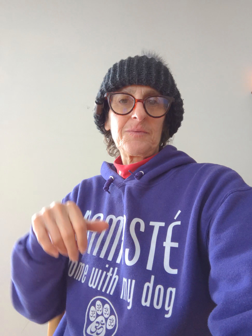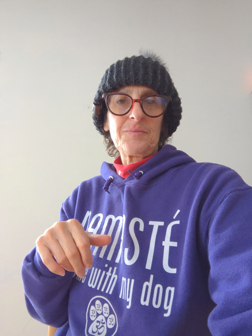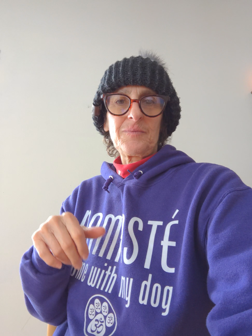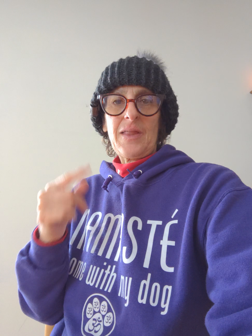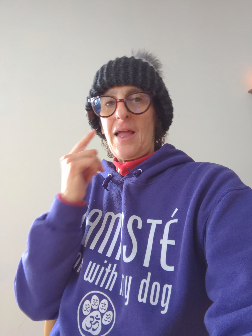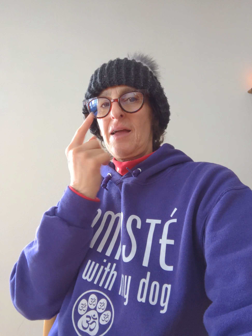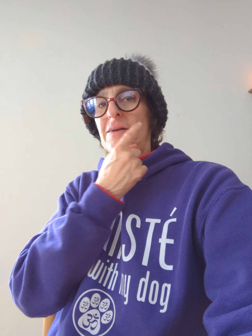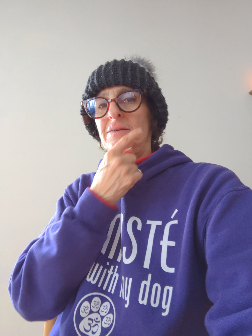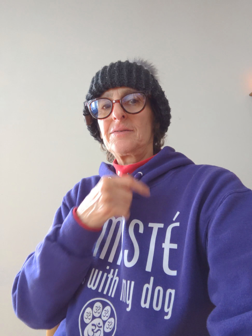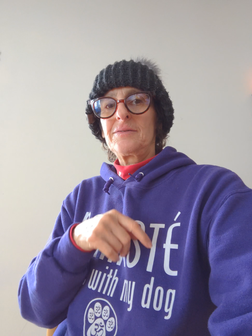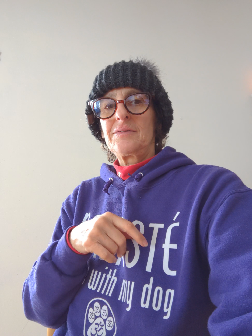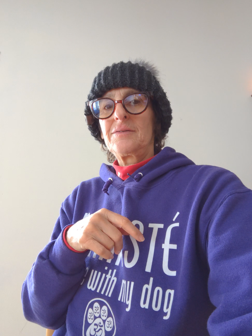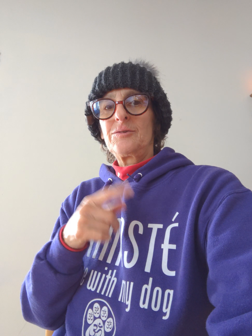eye